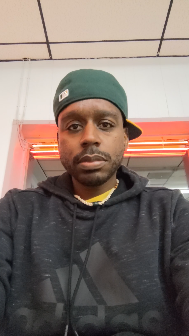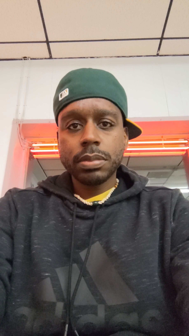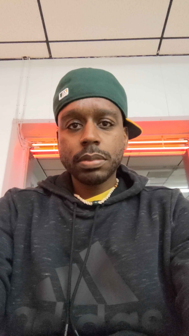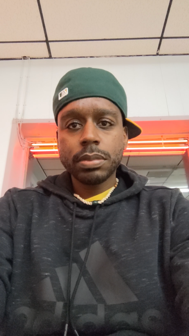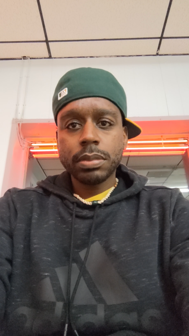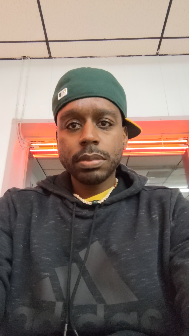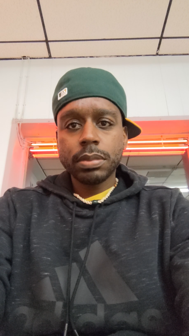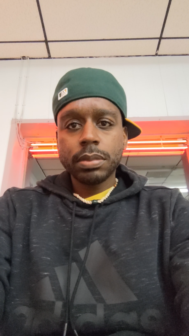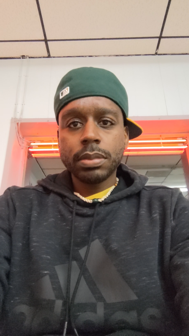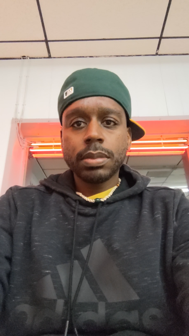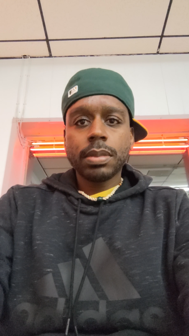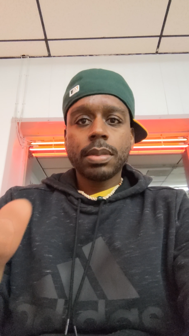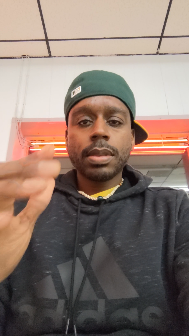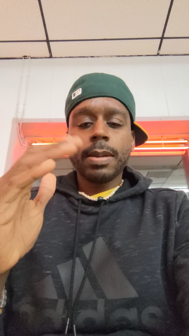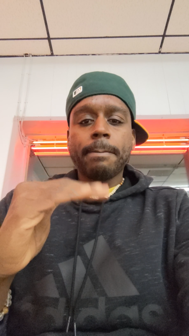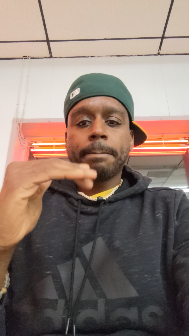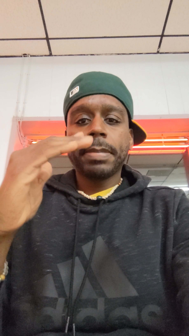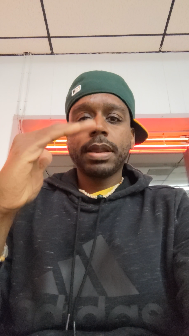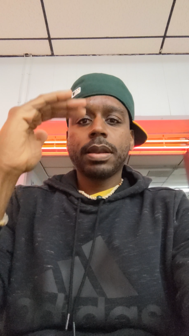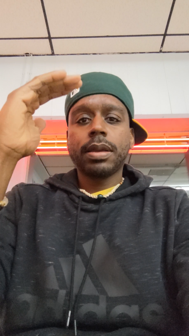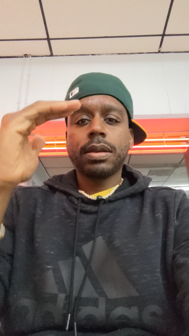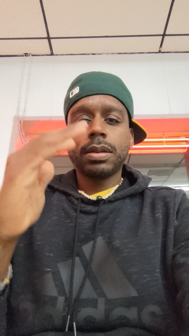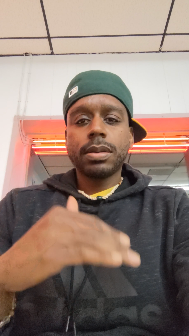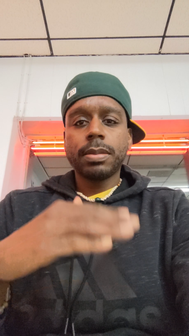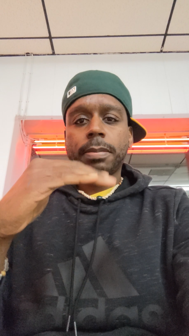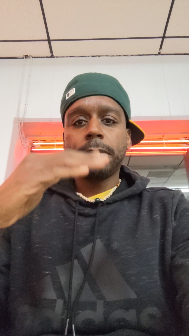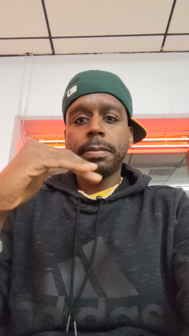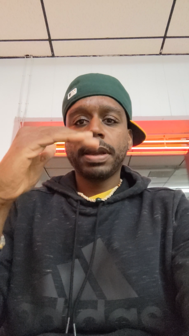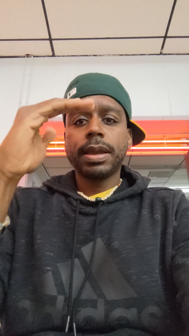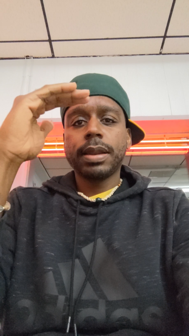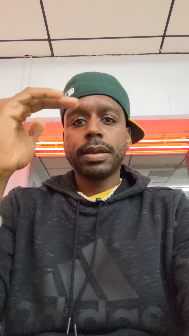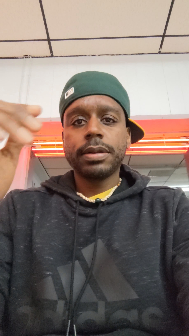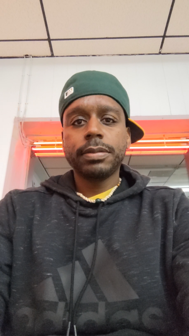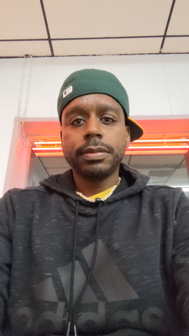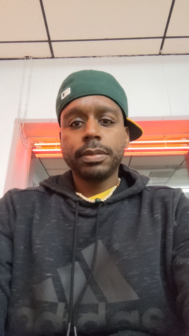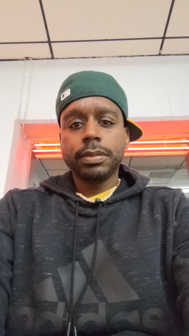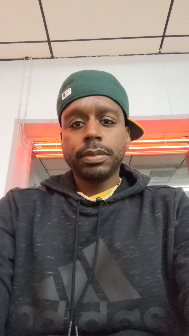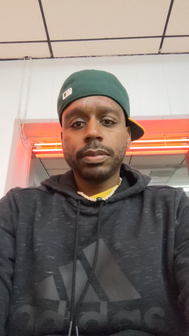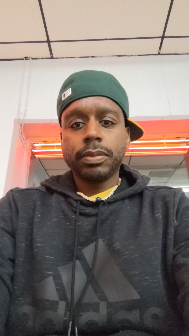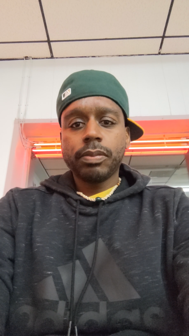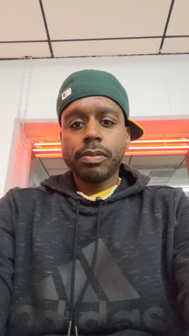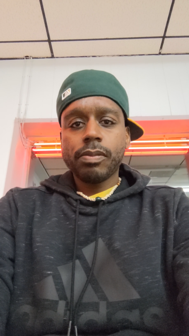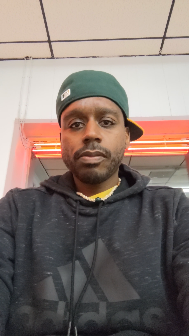build